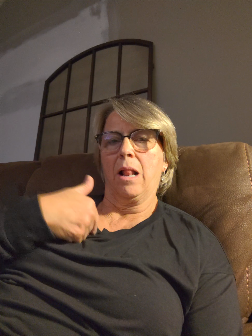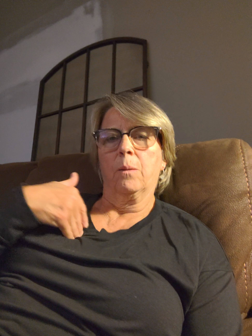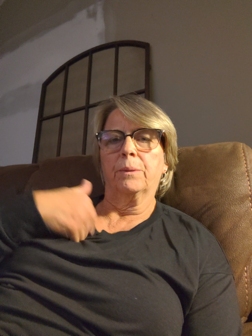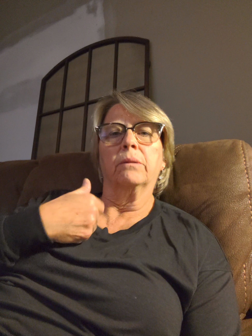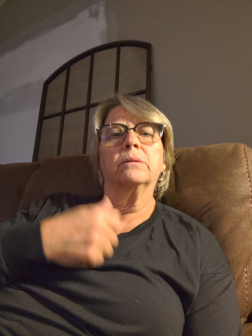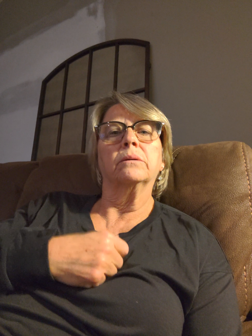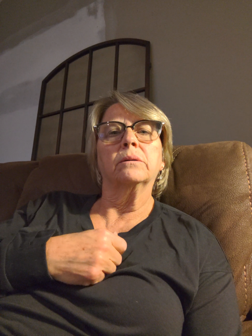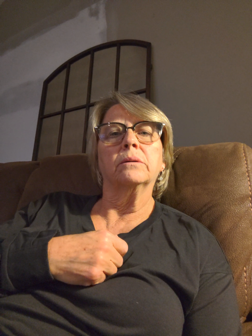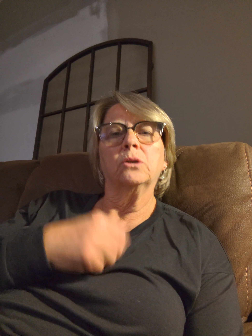animal